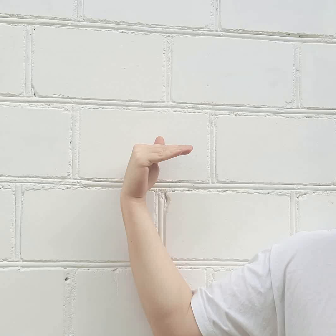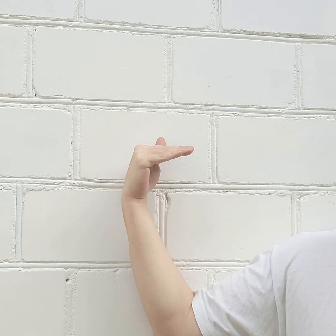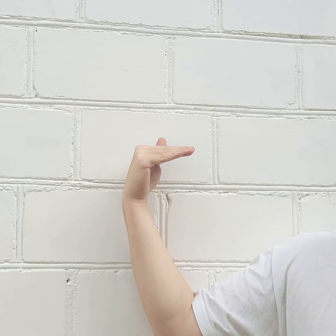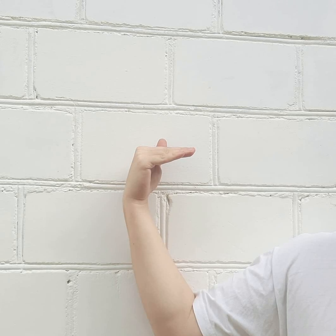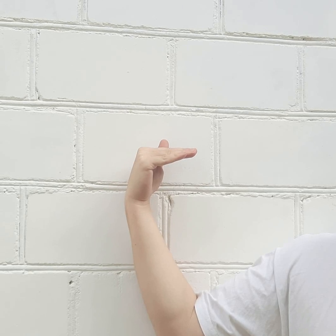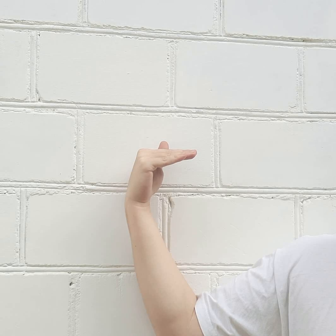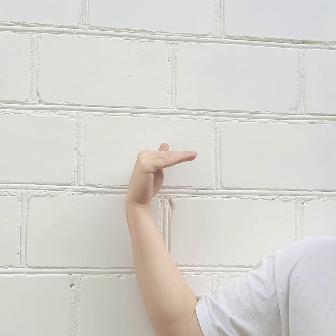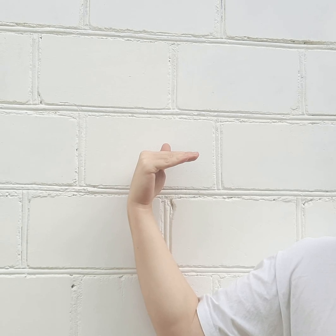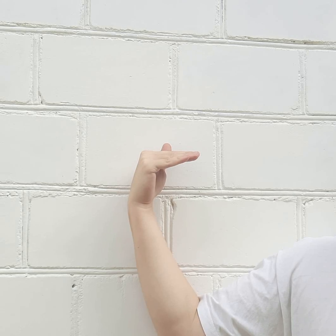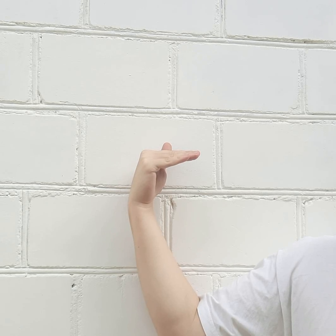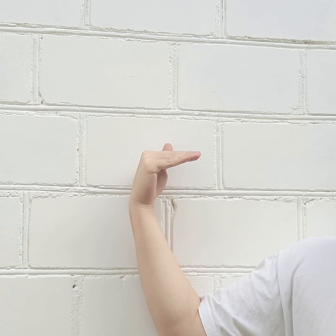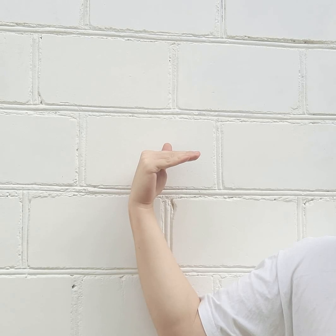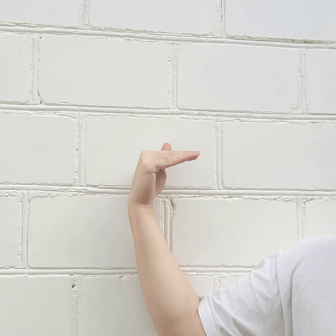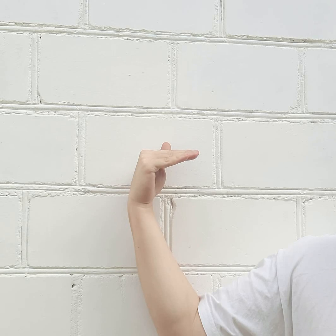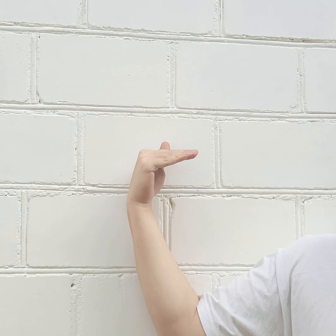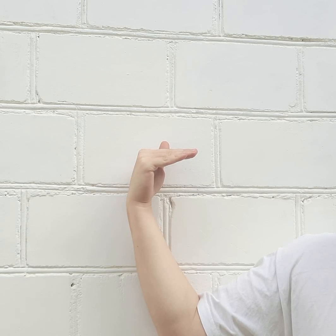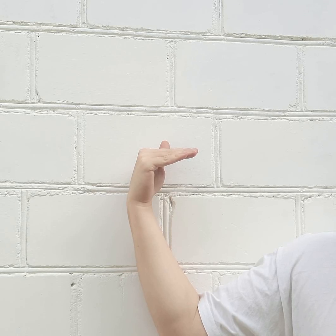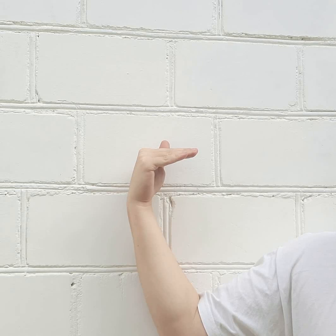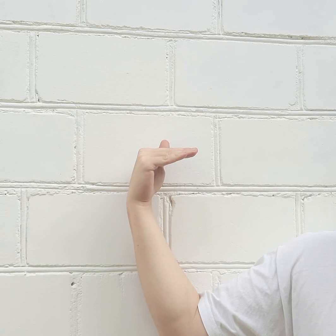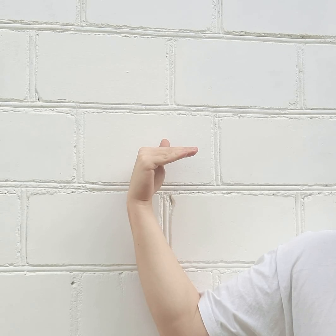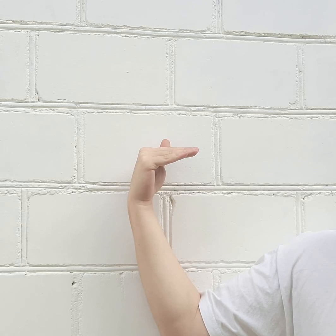Ф